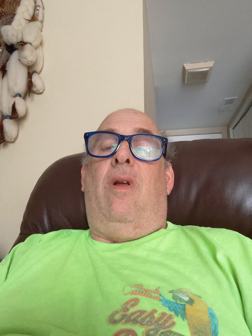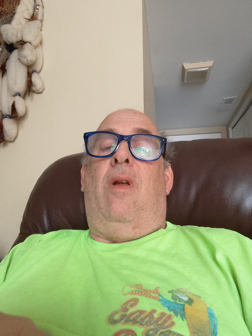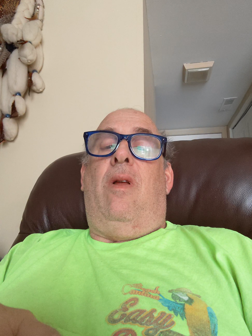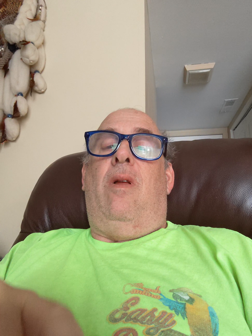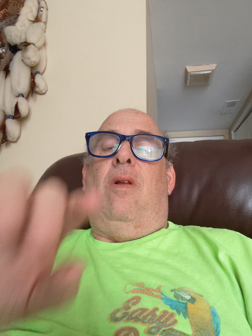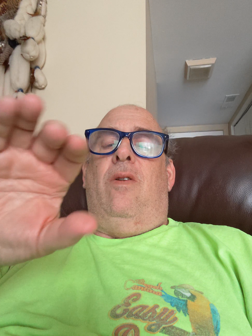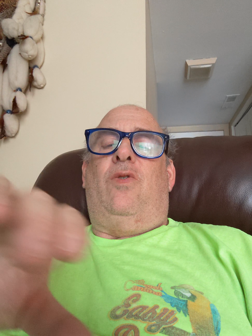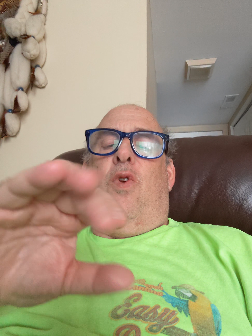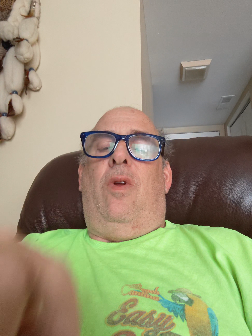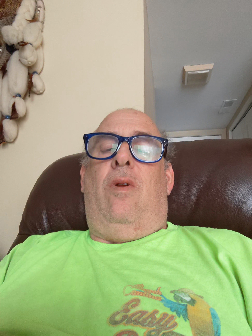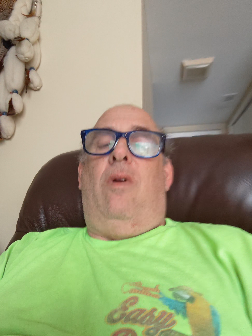chocolate